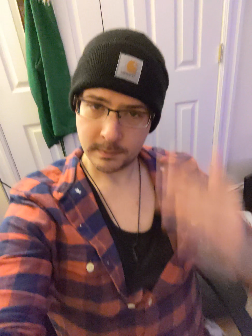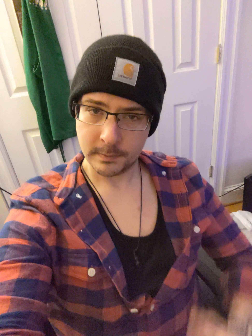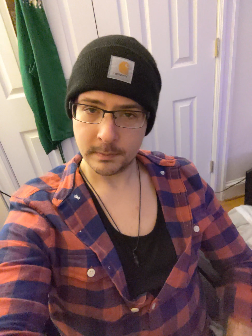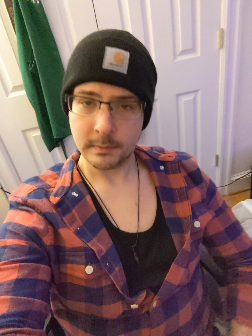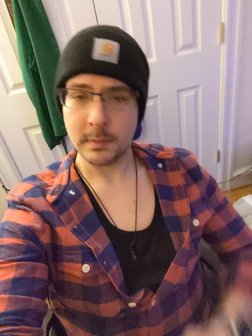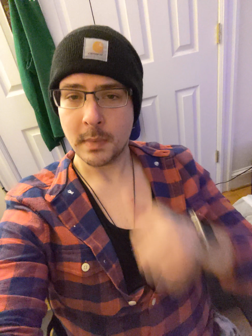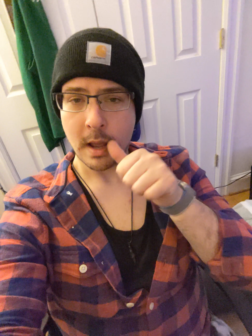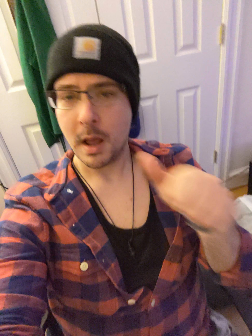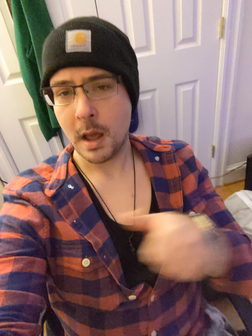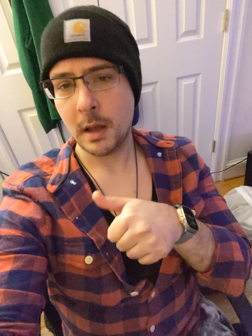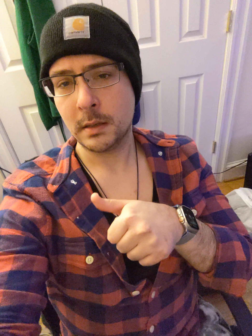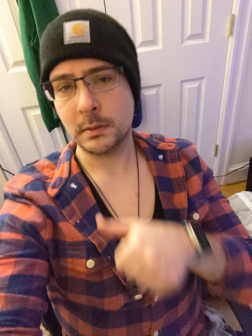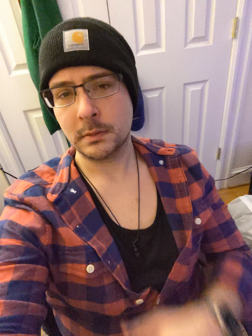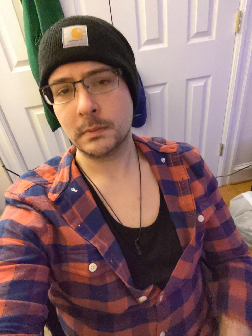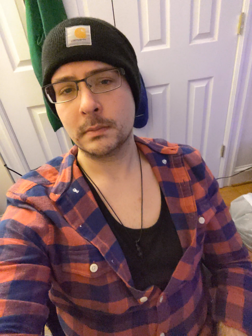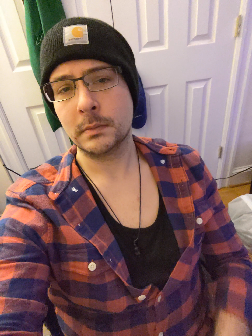hide